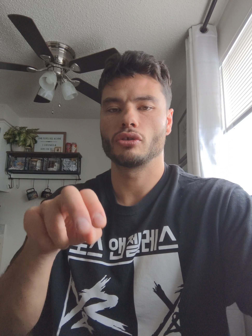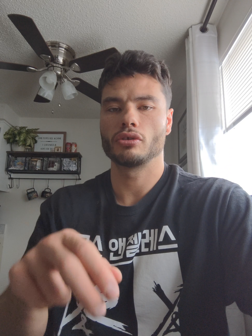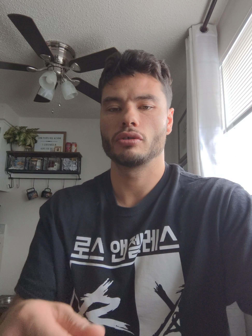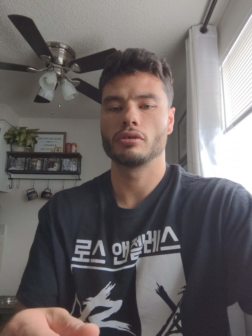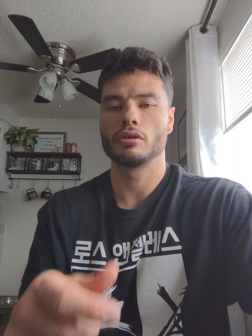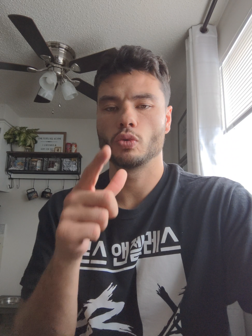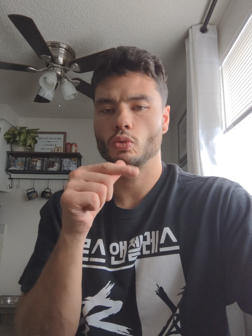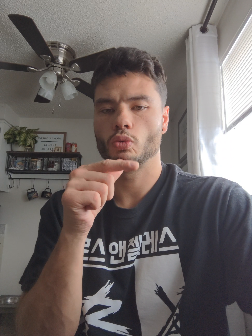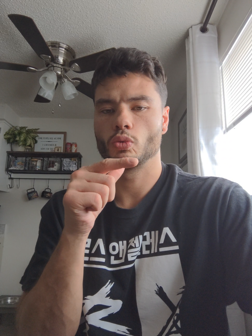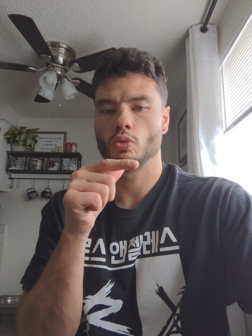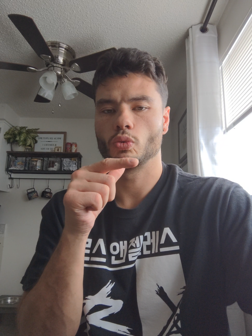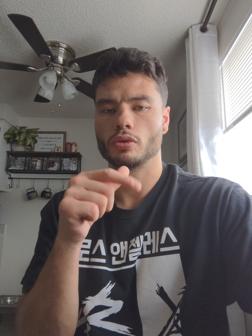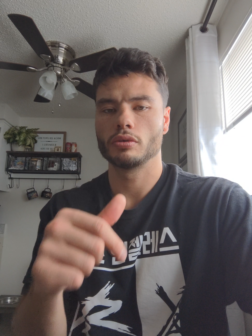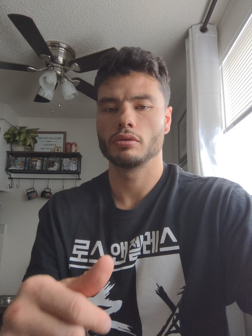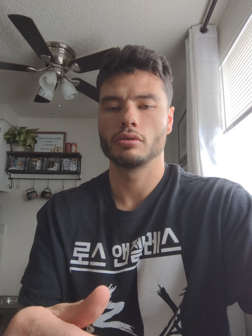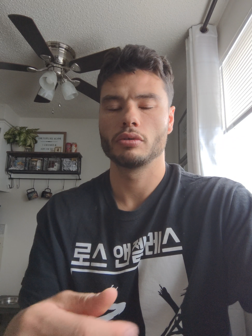who